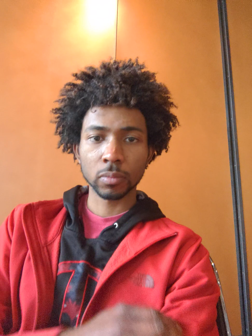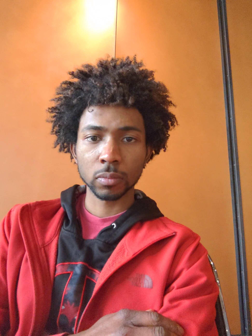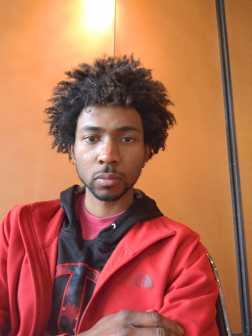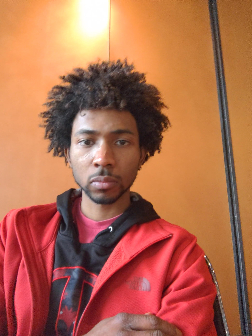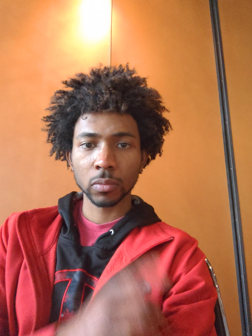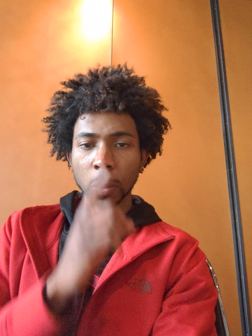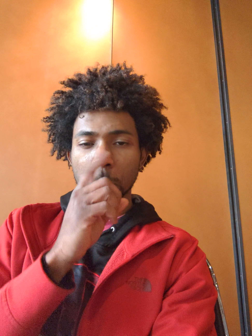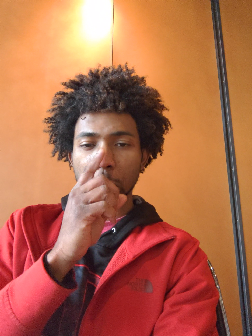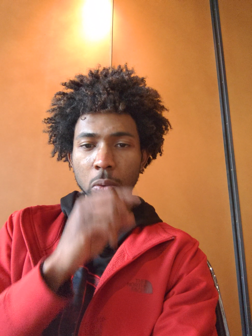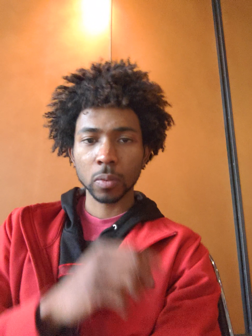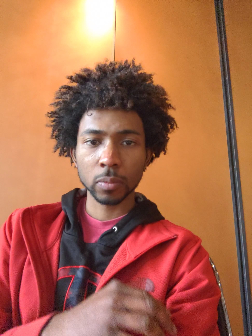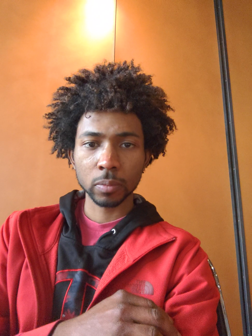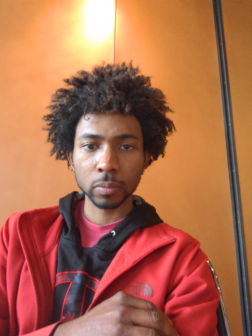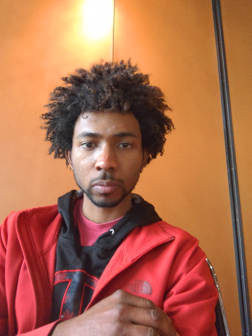mouse